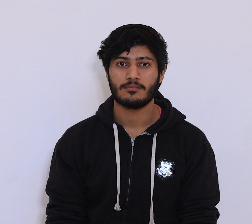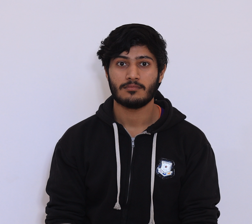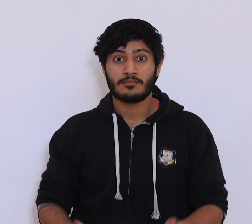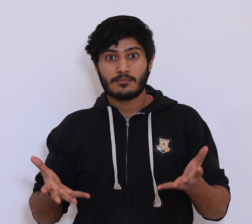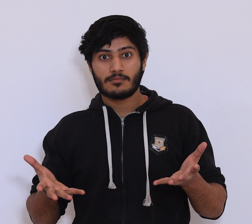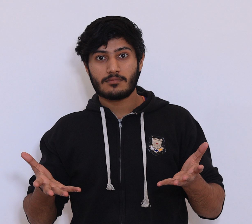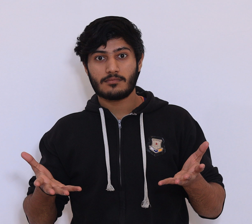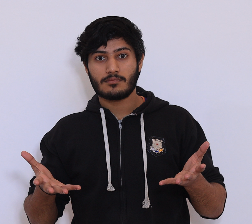surprise